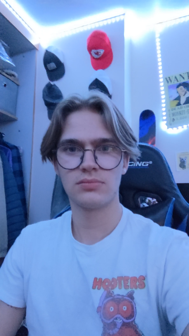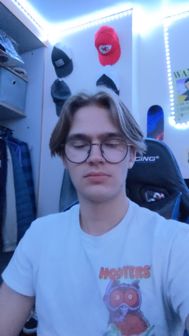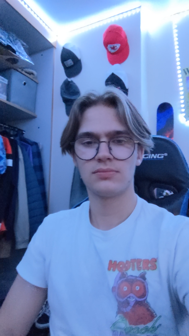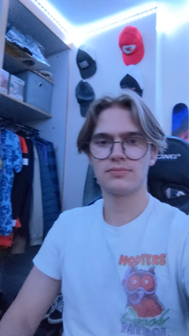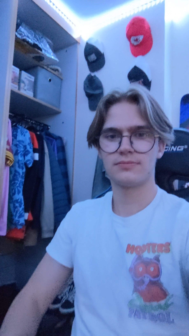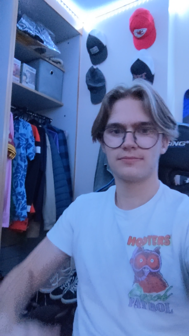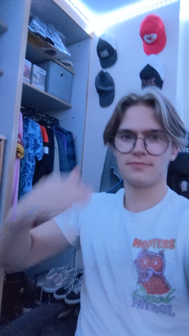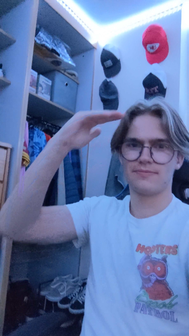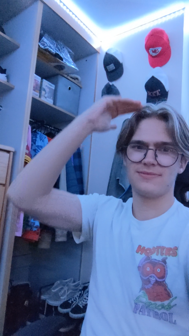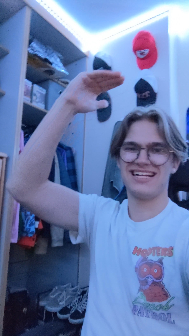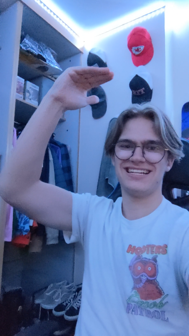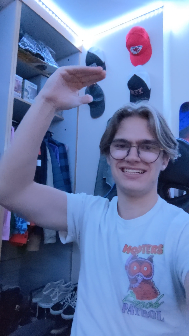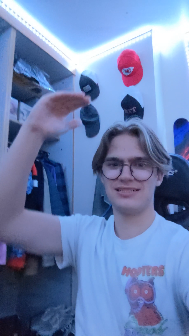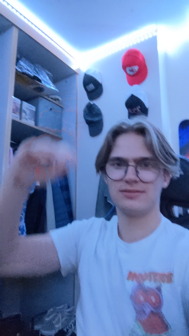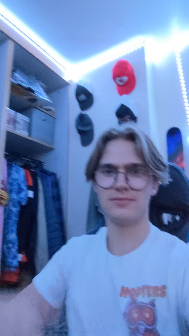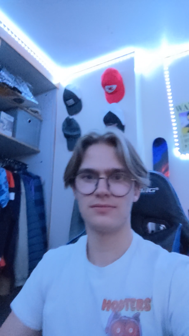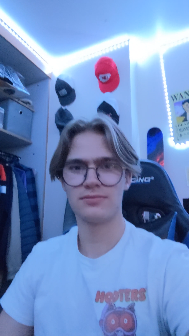big